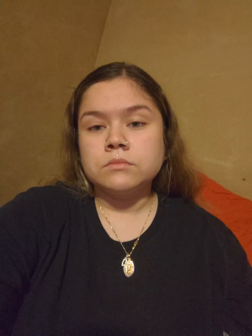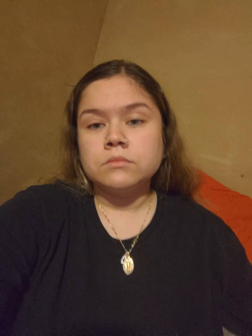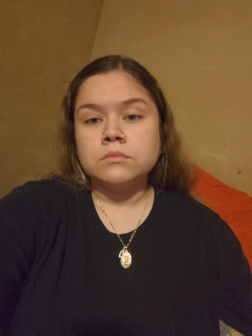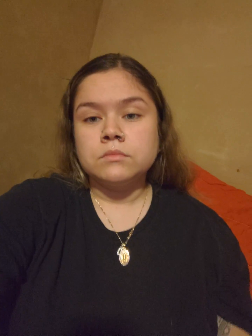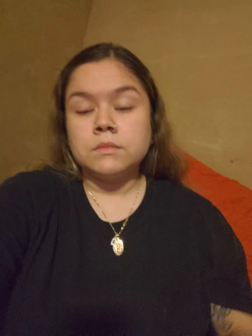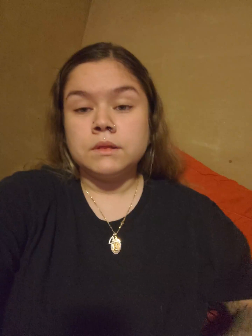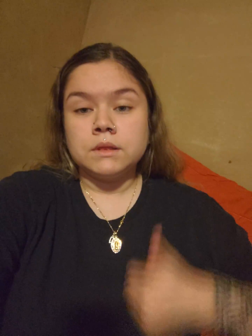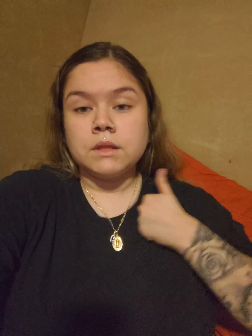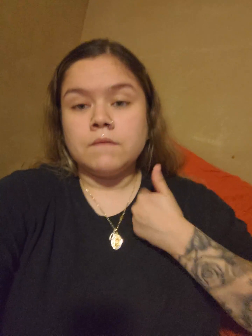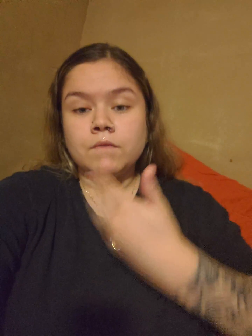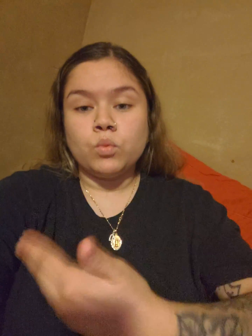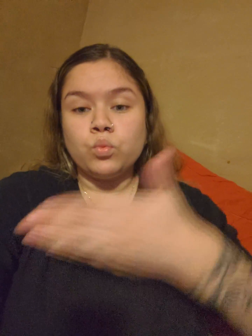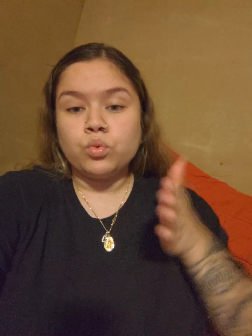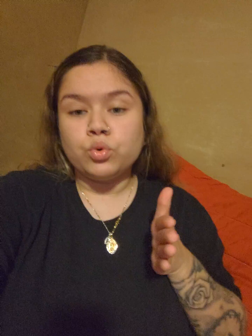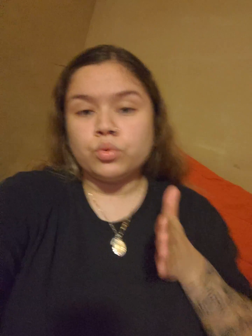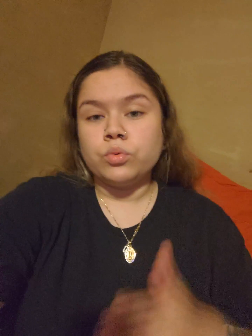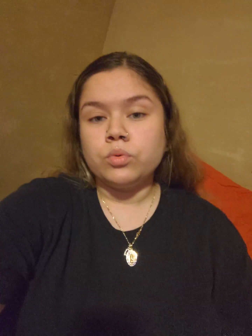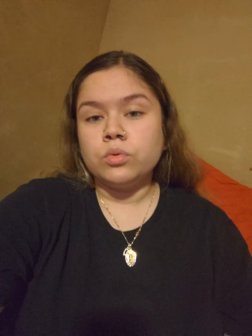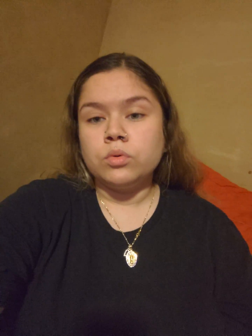living room